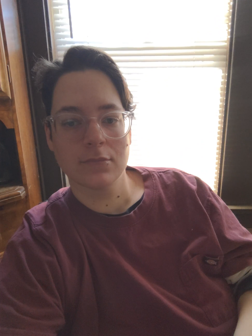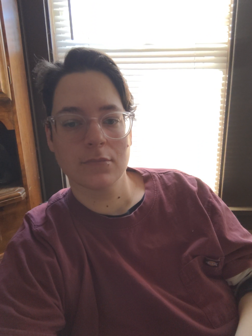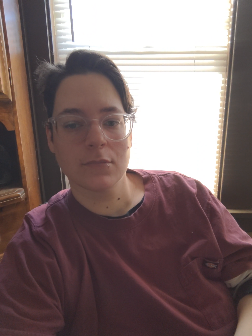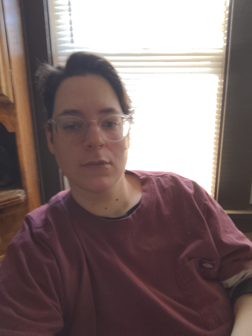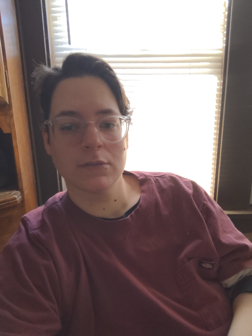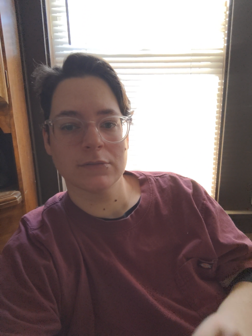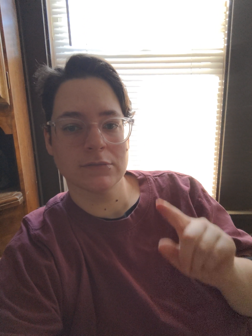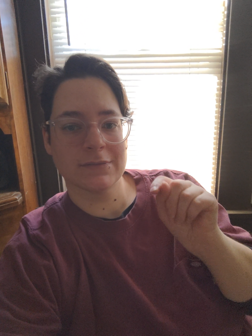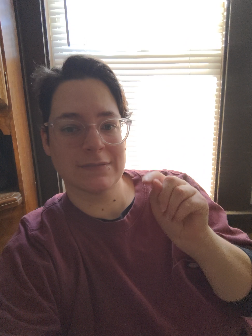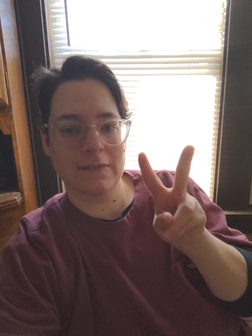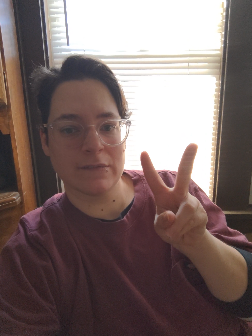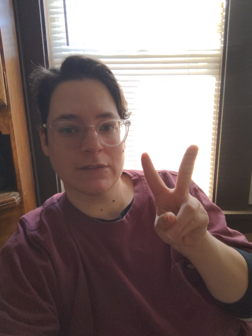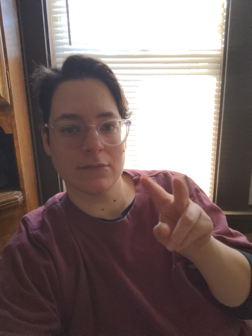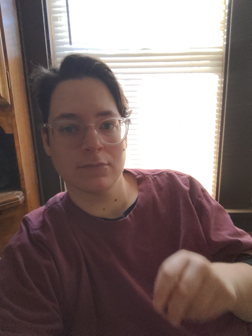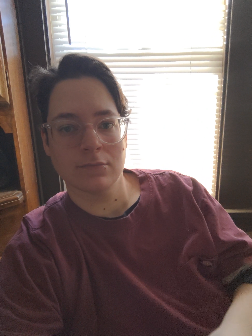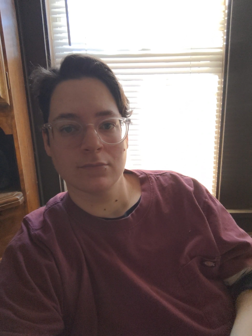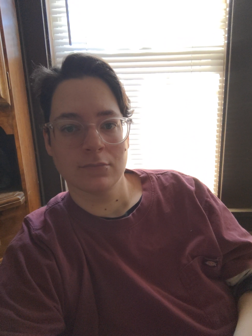TV